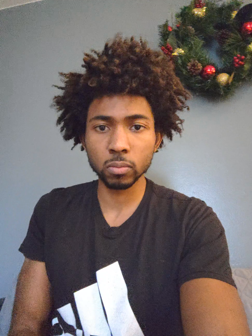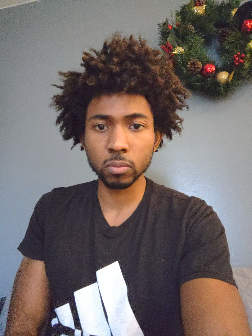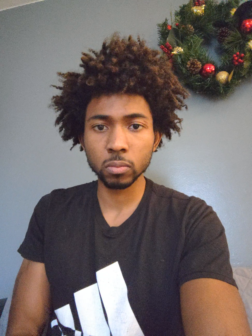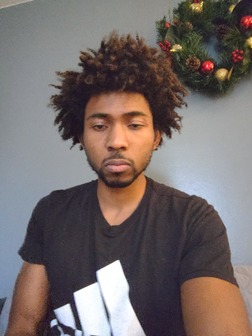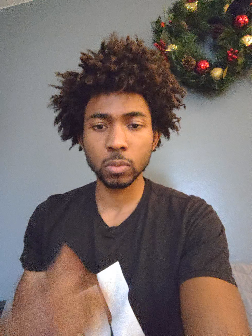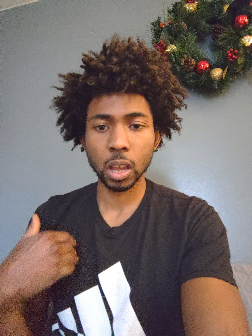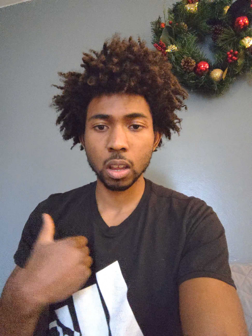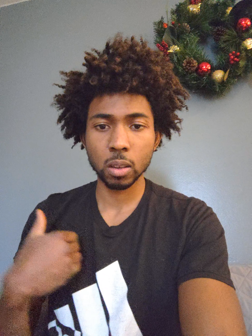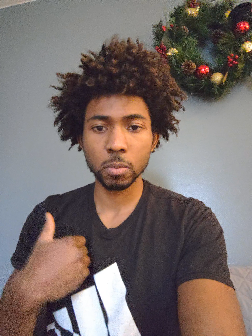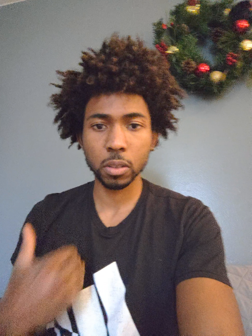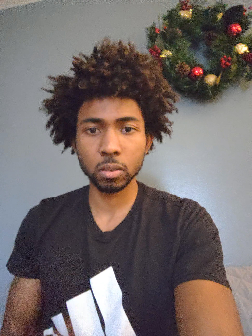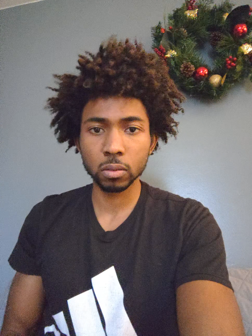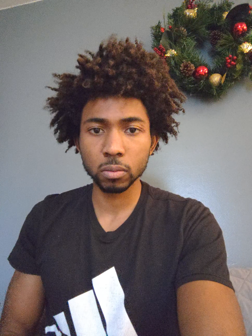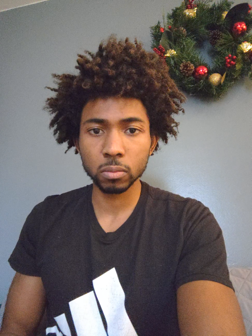animal